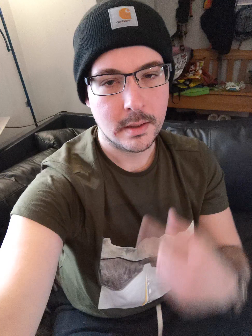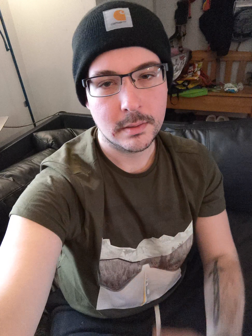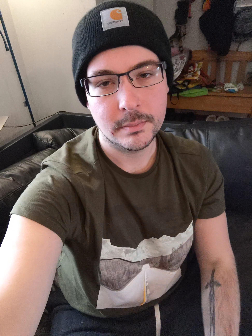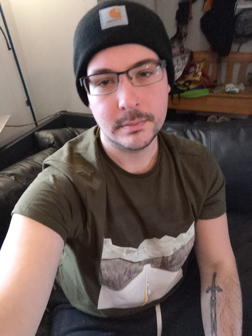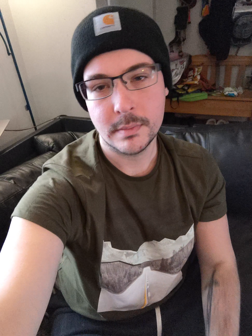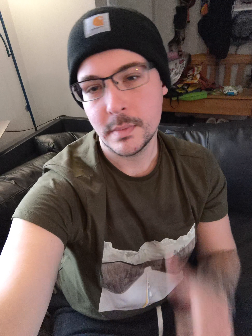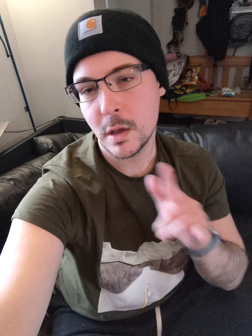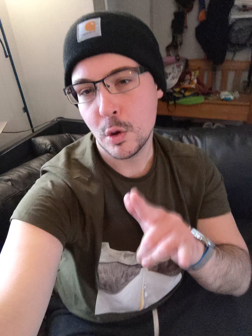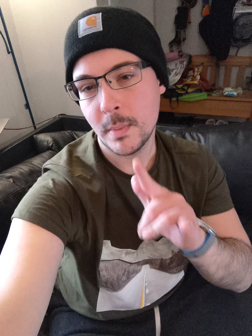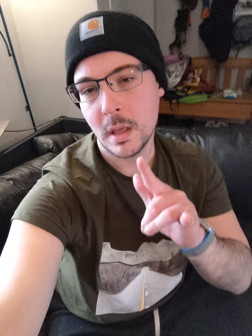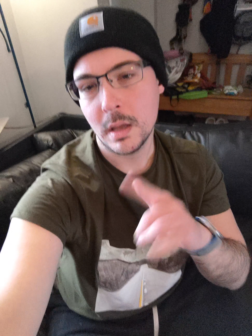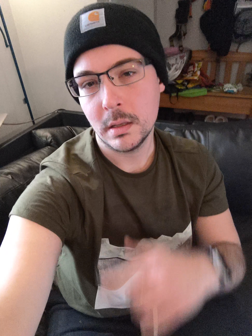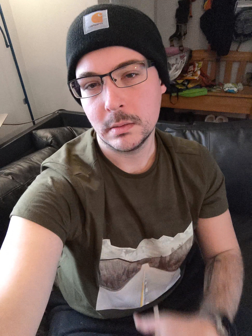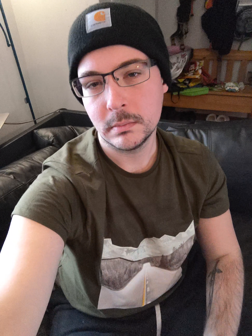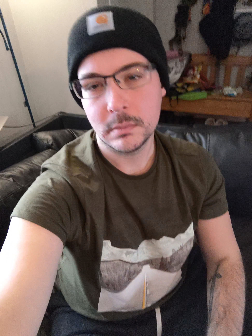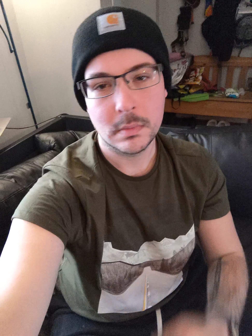airplane